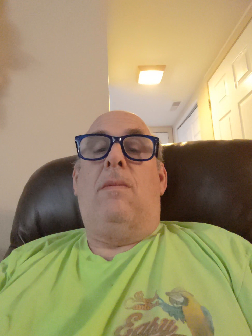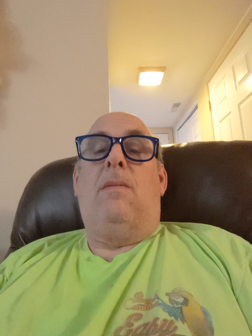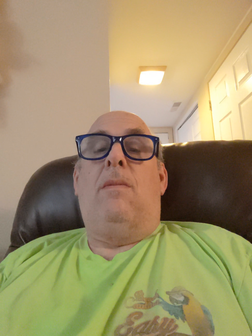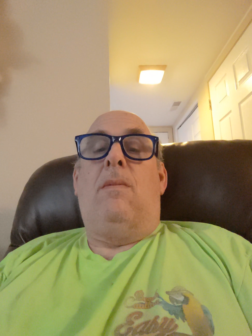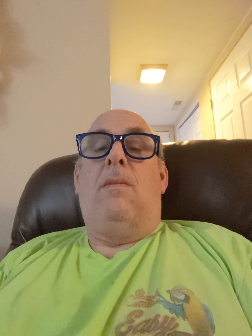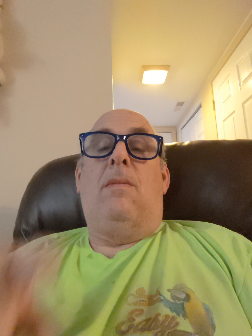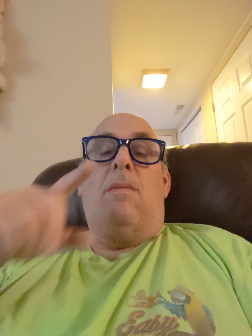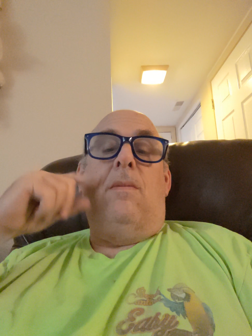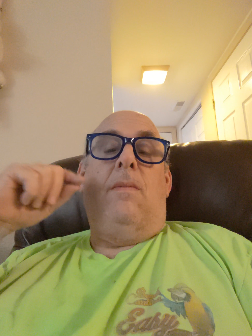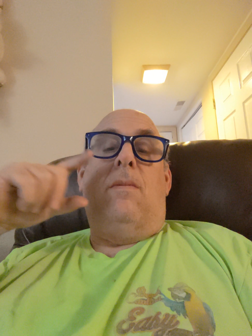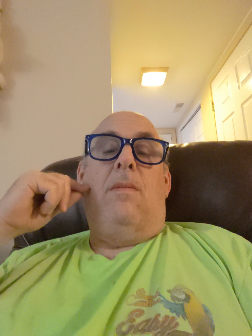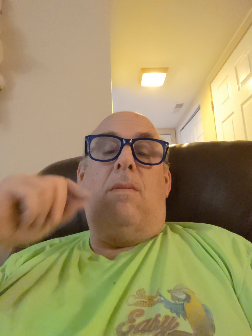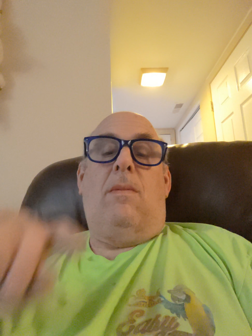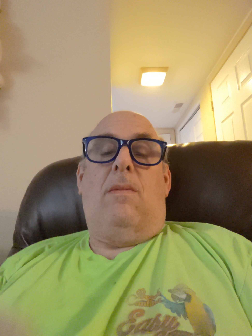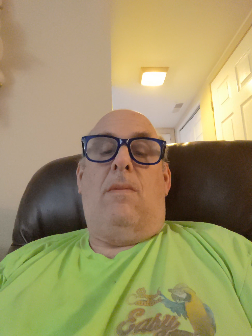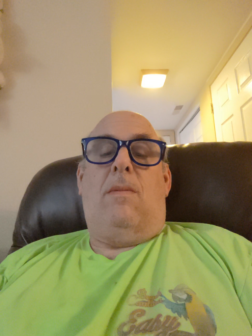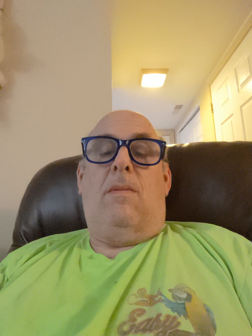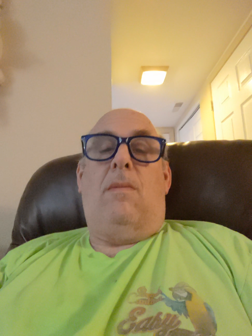cat